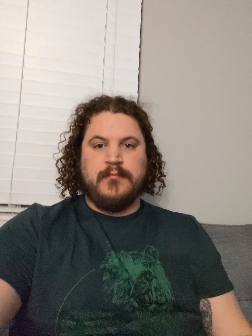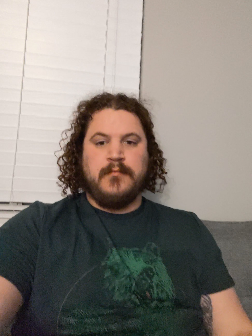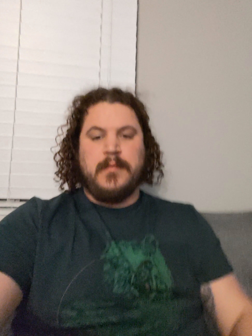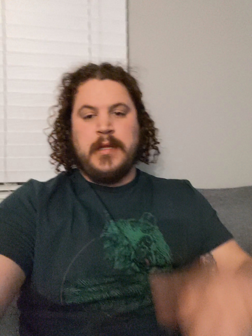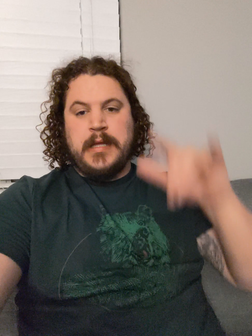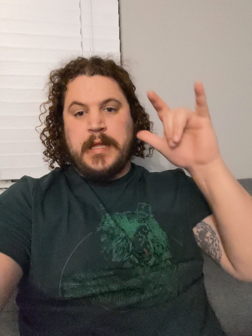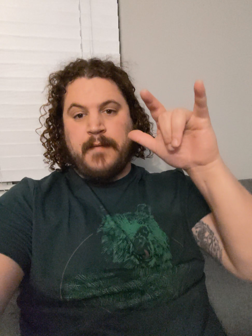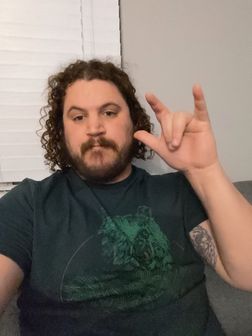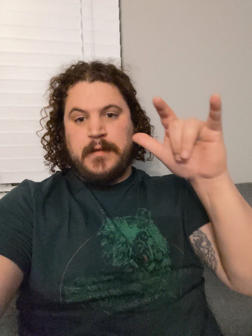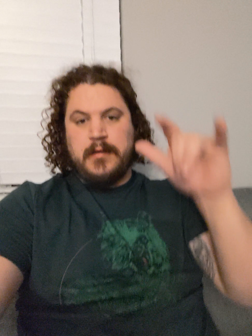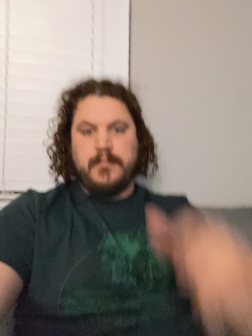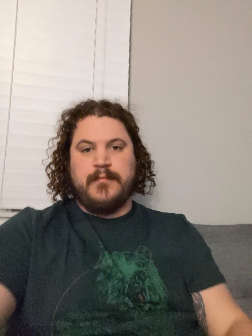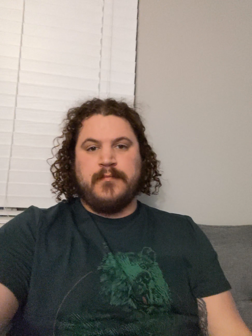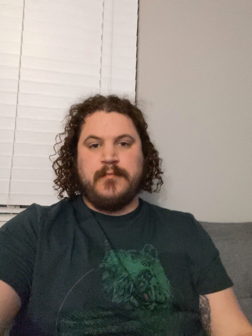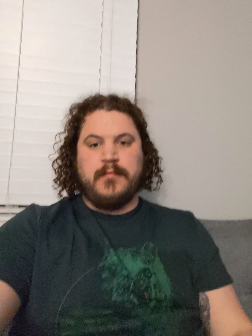airplane